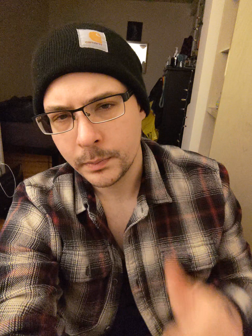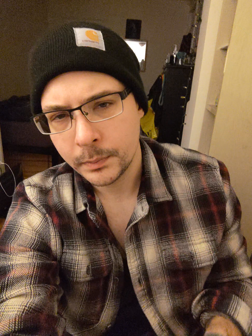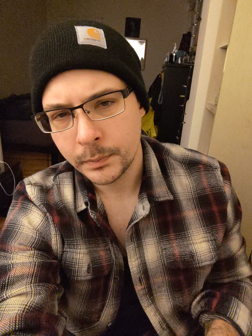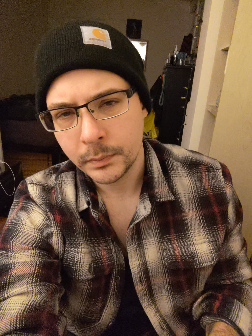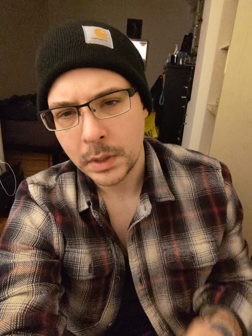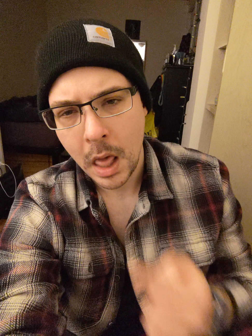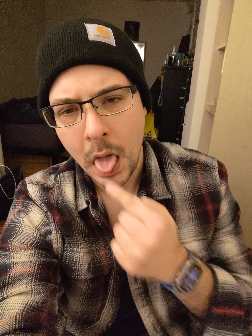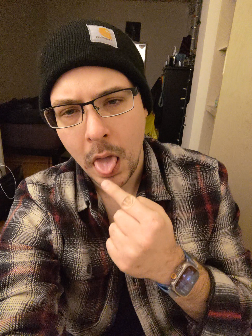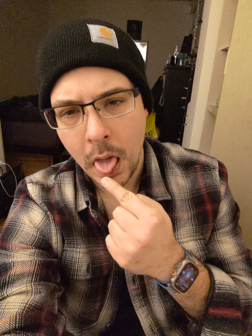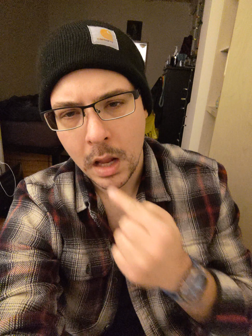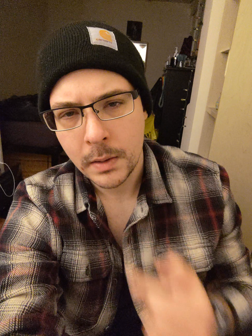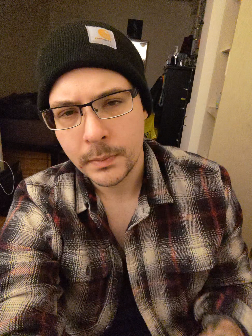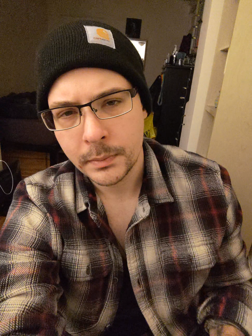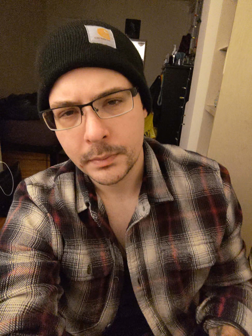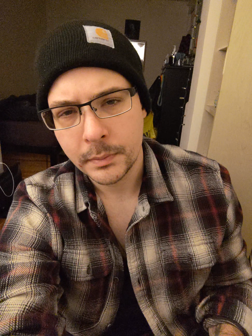tongue